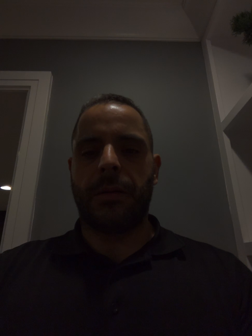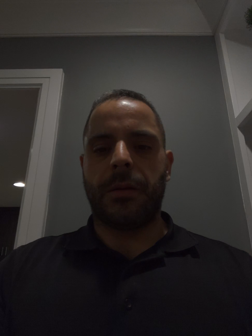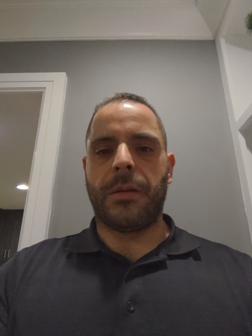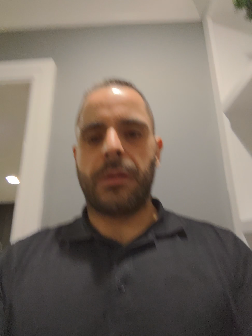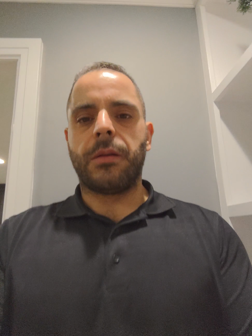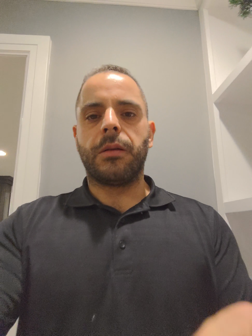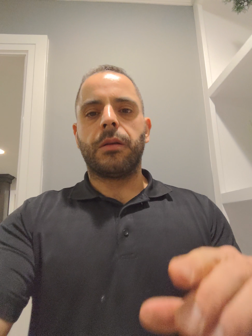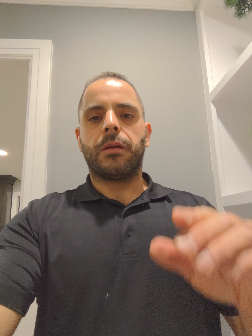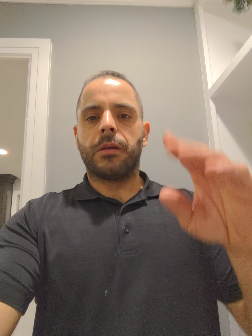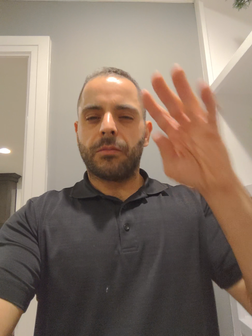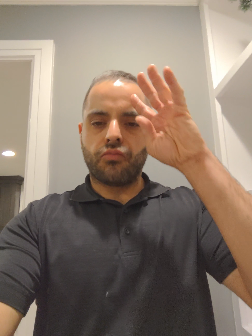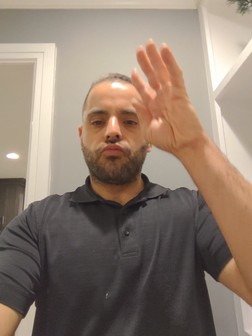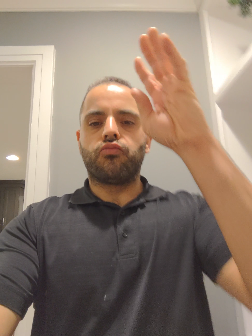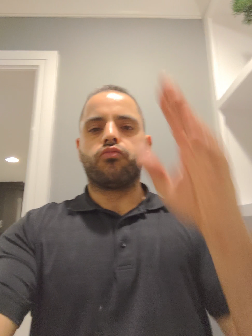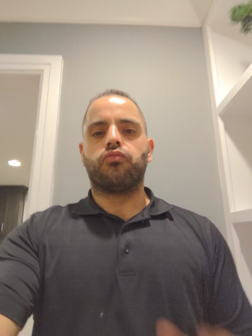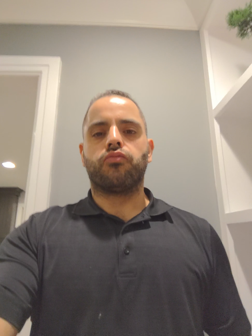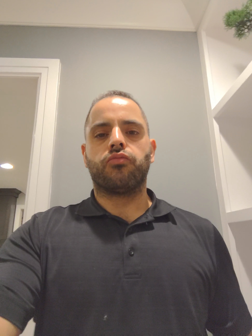pretend